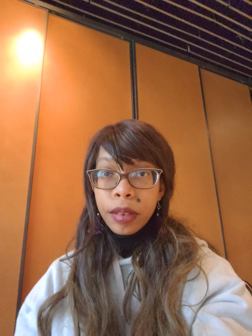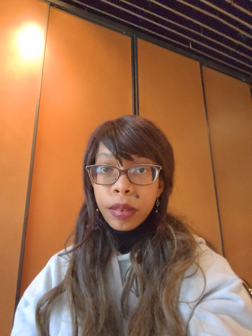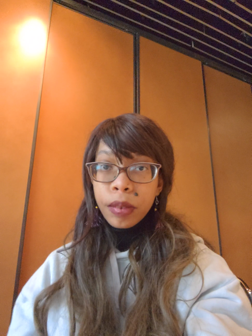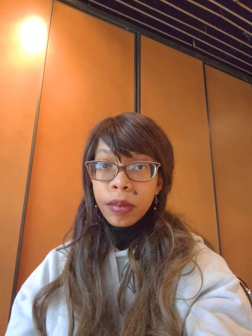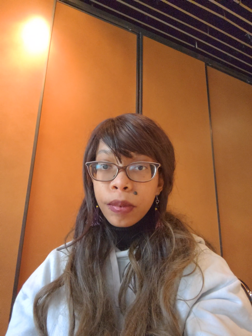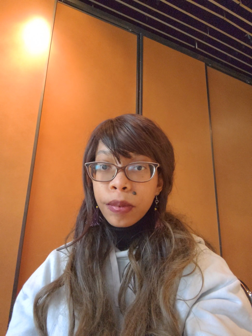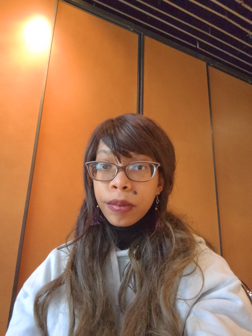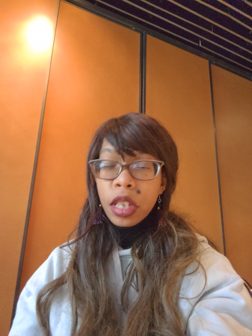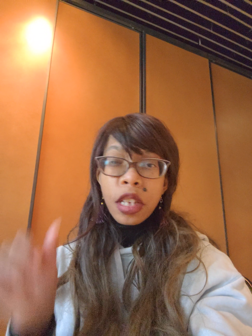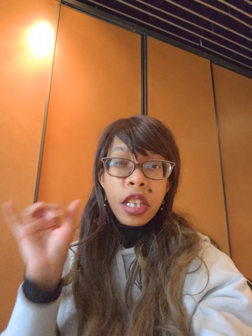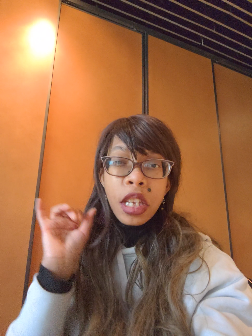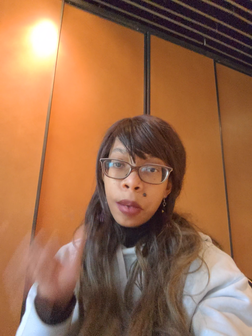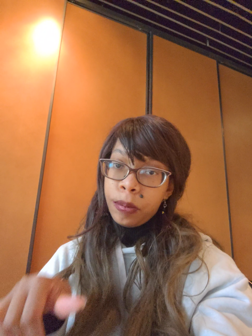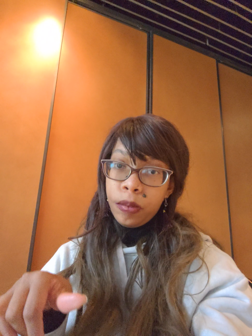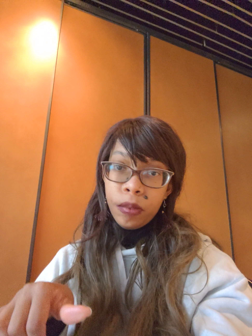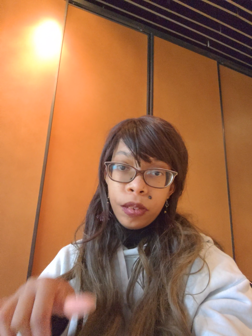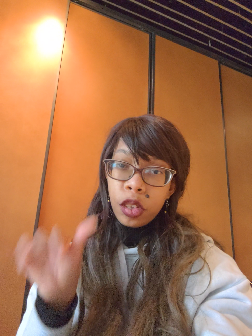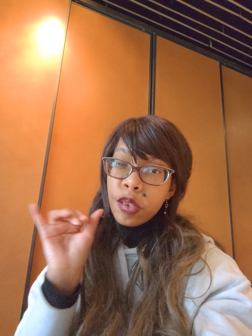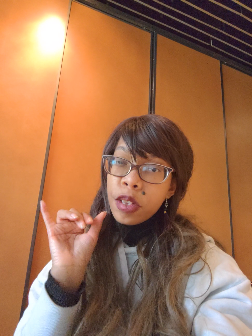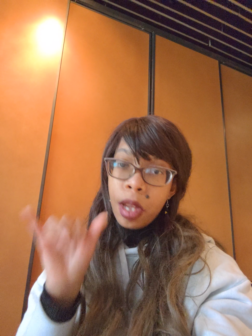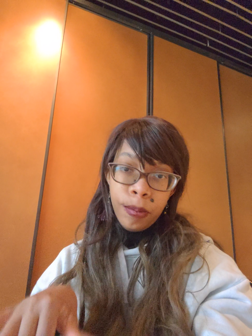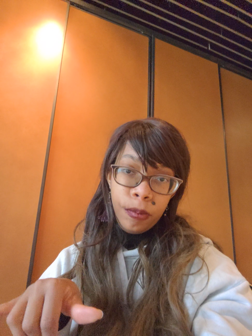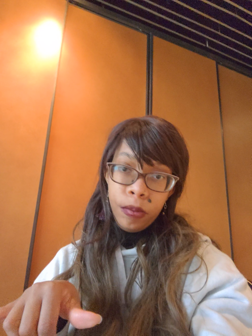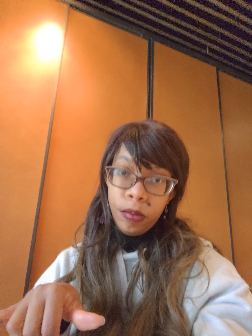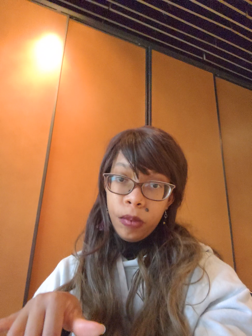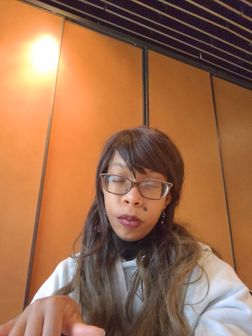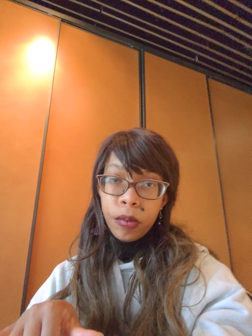same